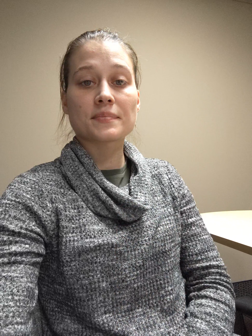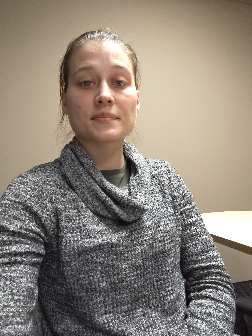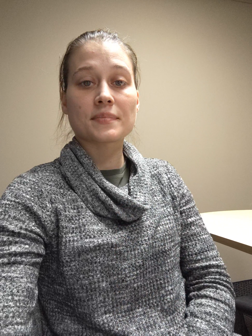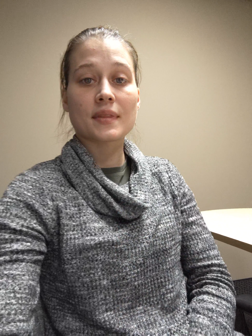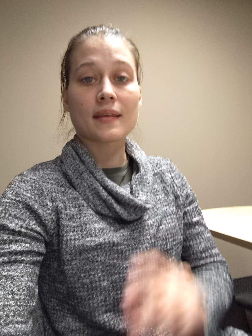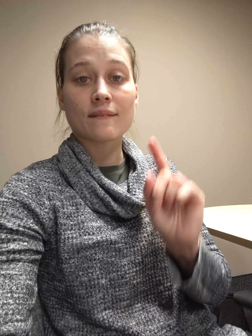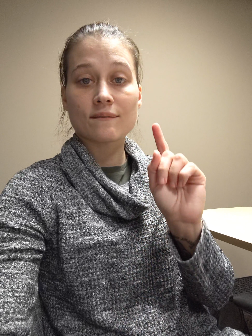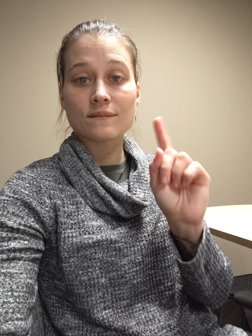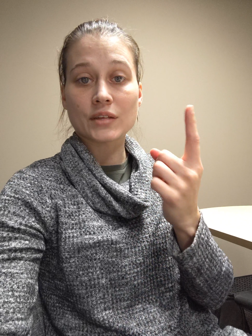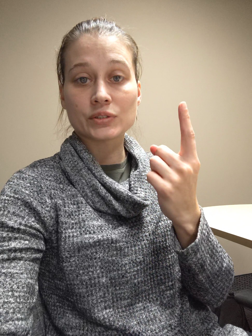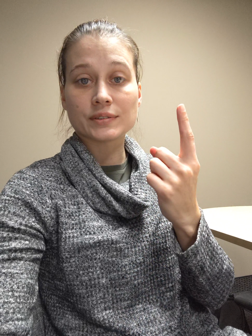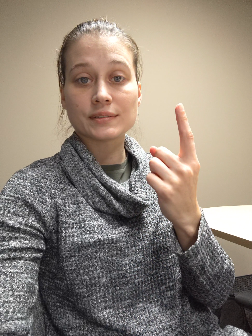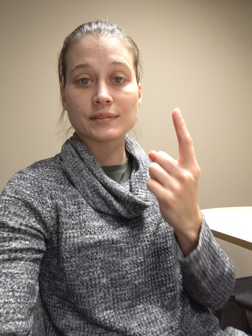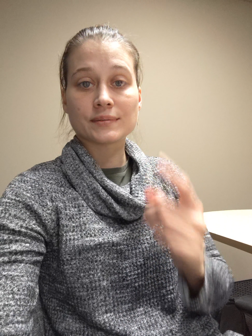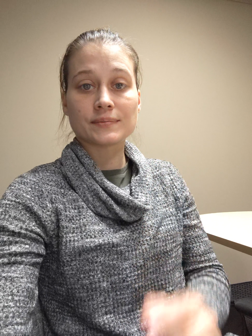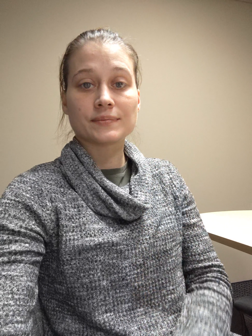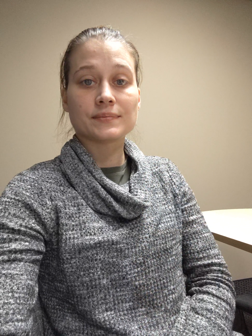first